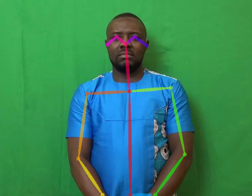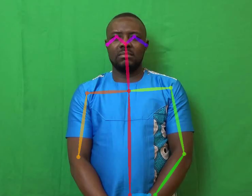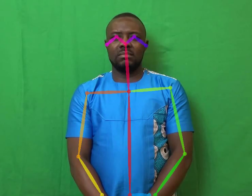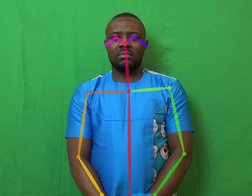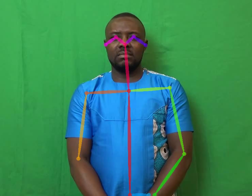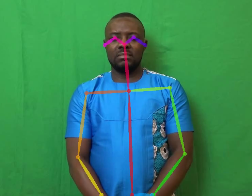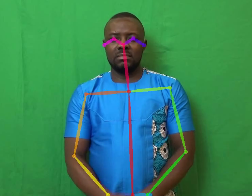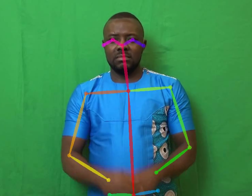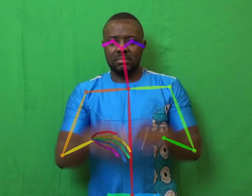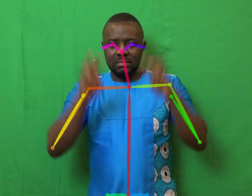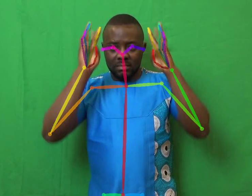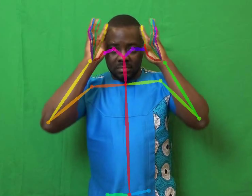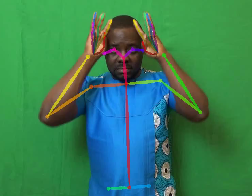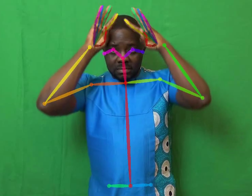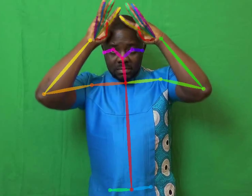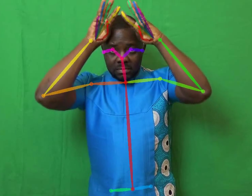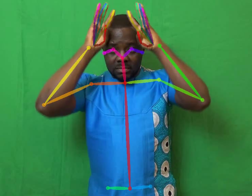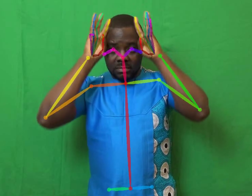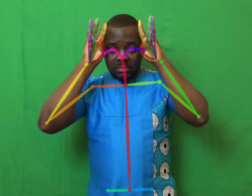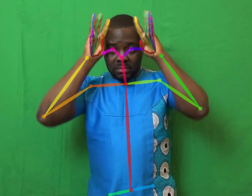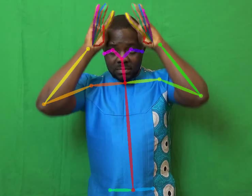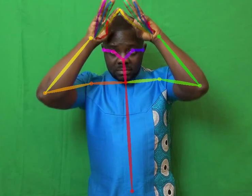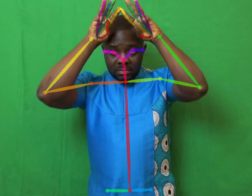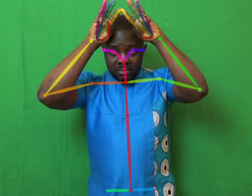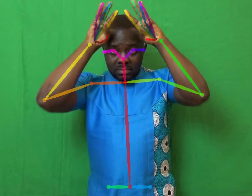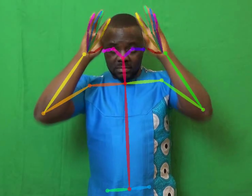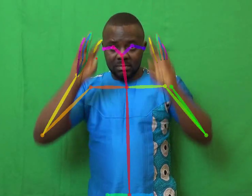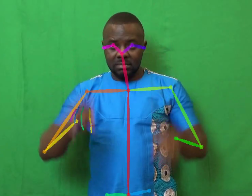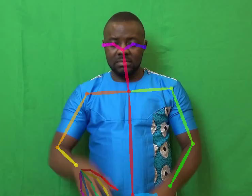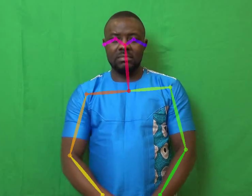antelope